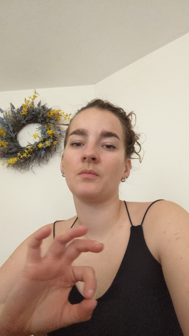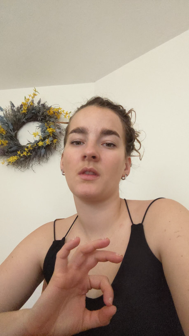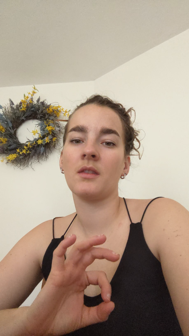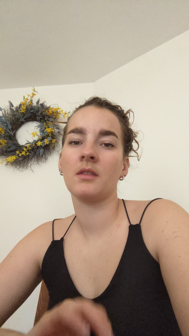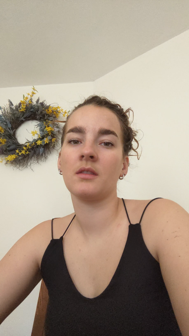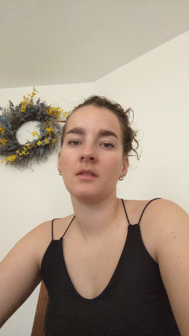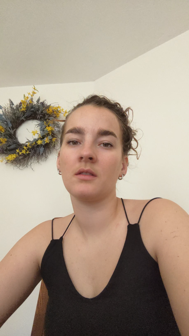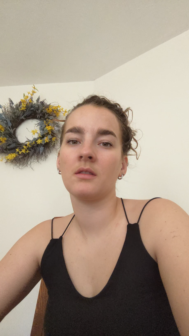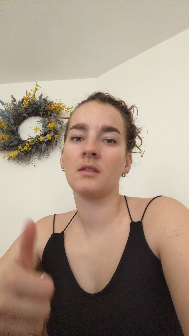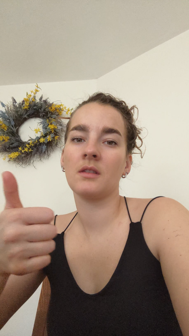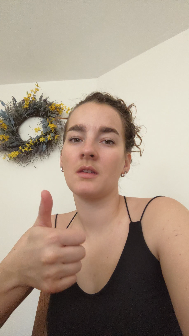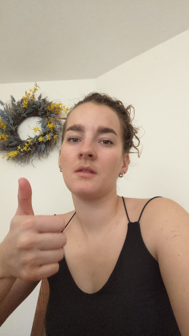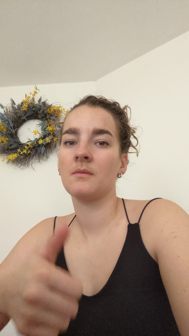game